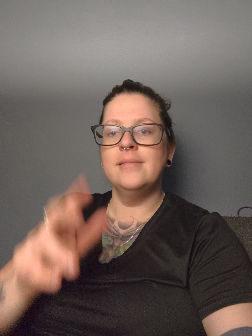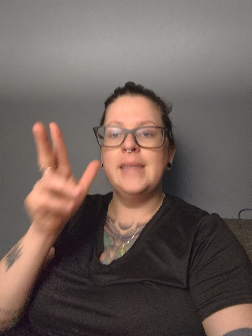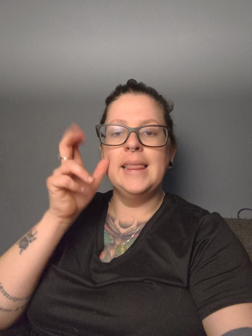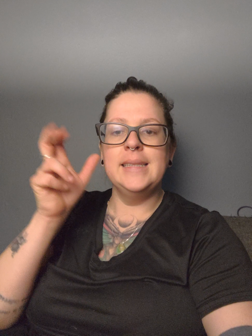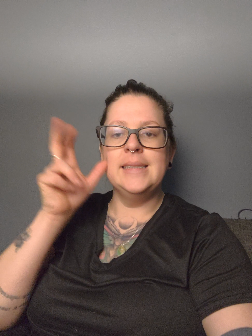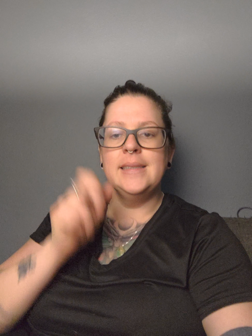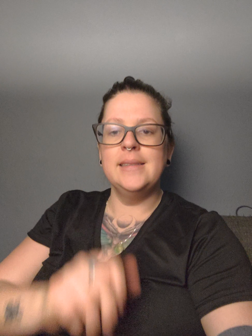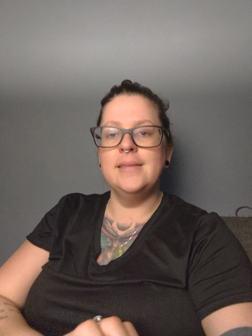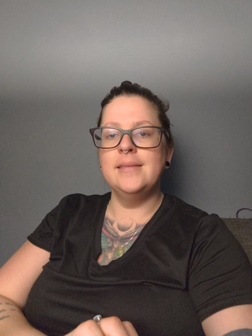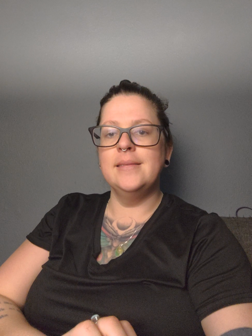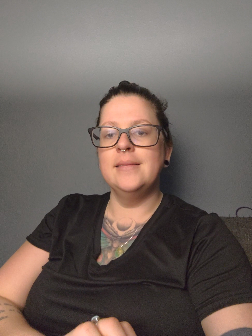listen